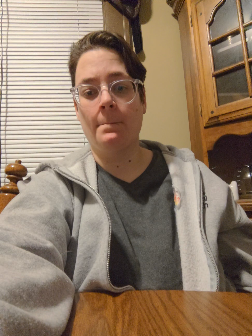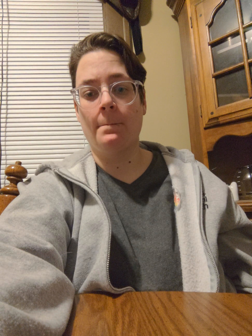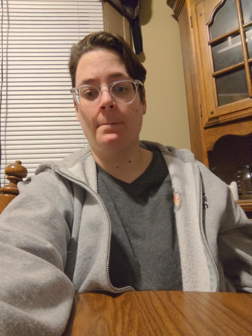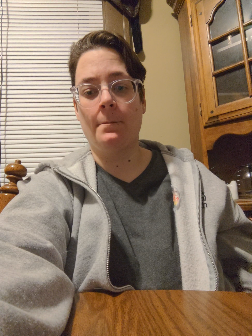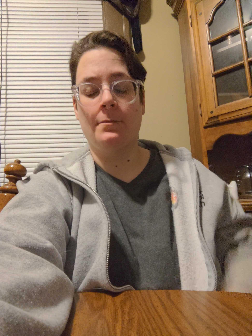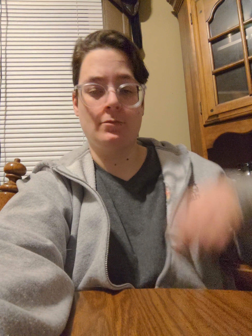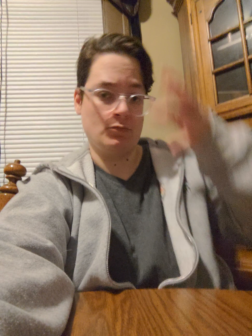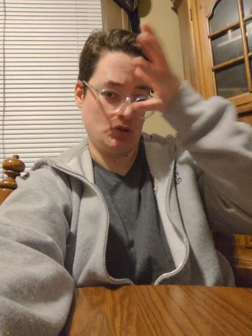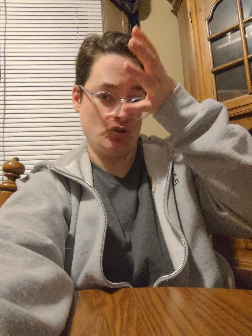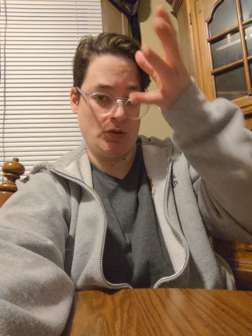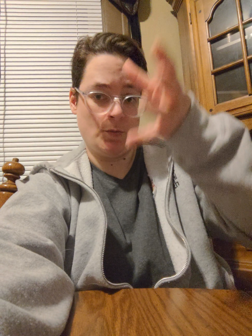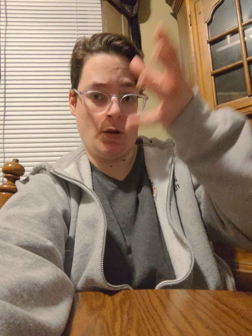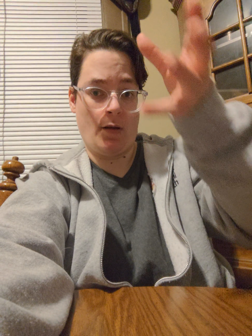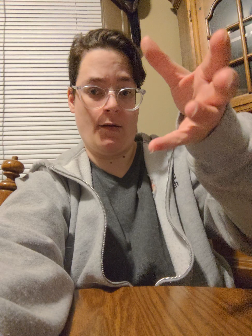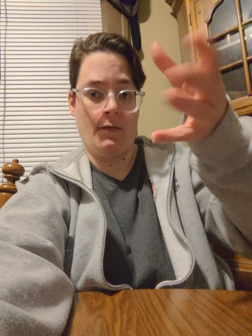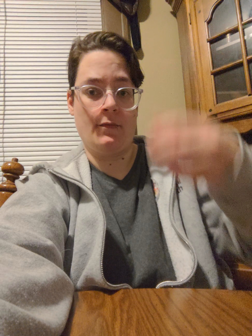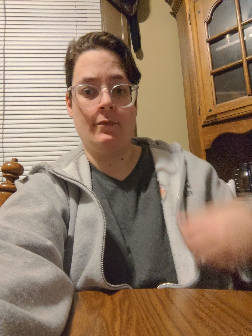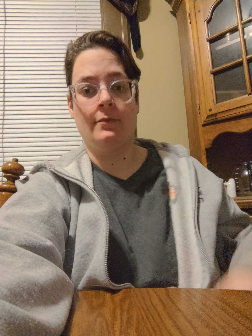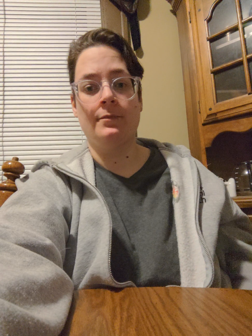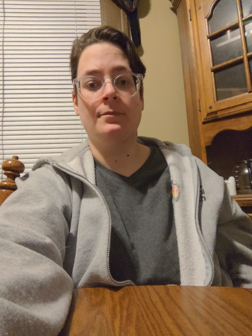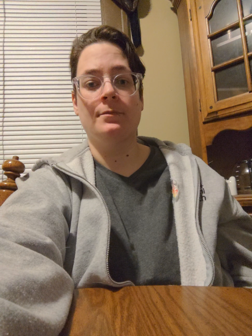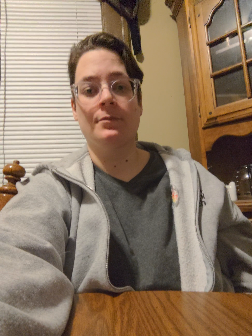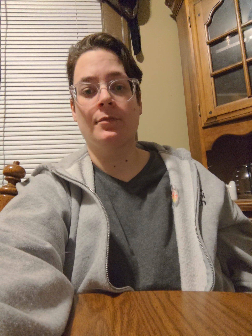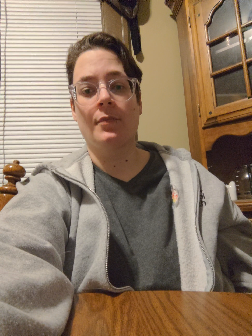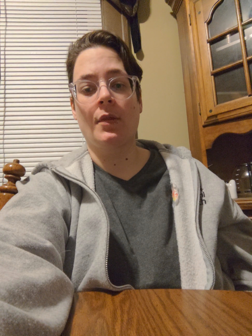grandpa